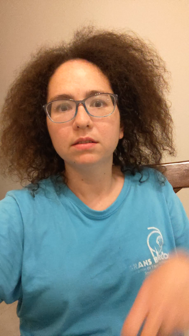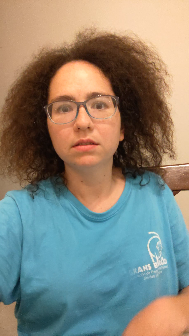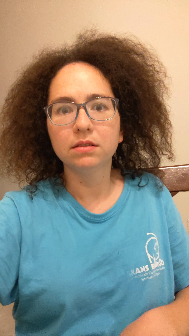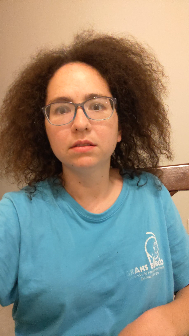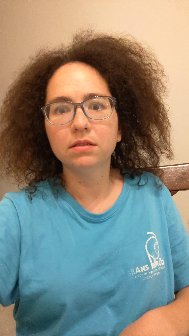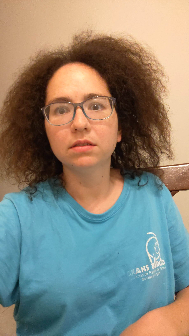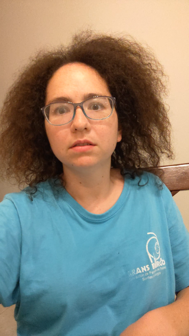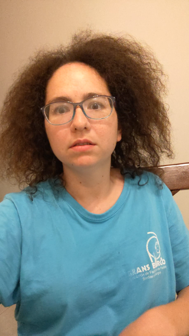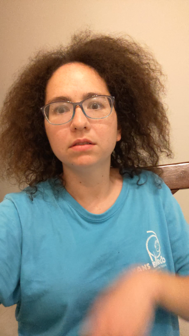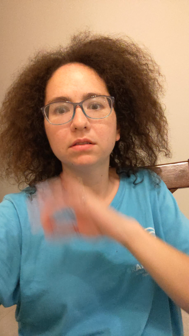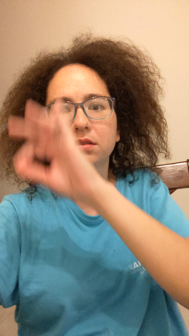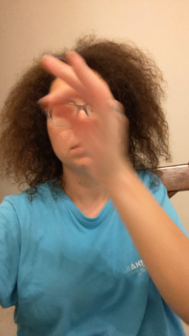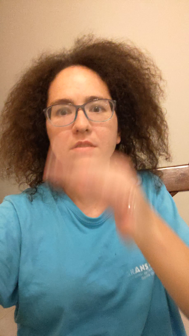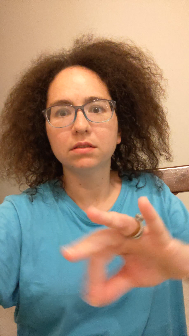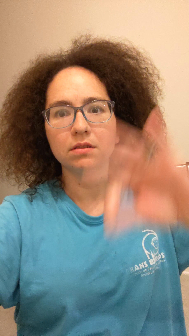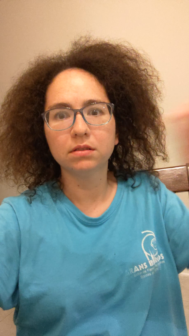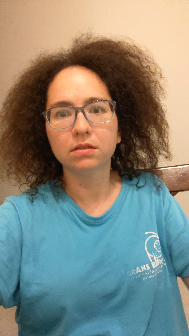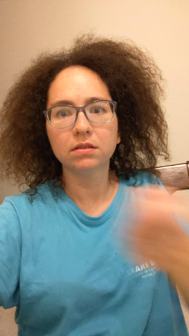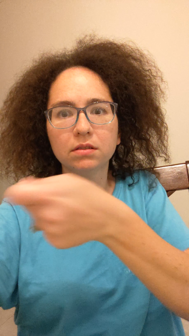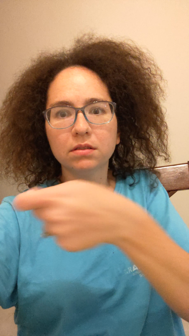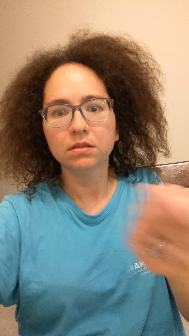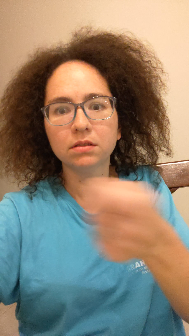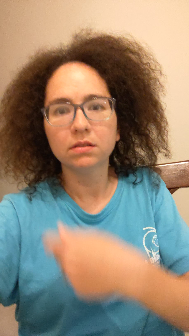hose